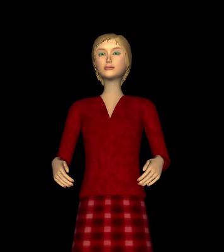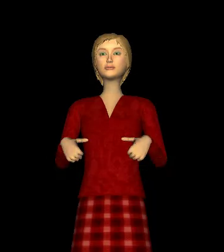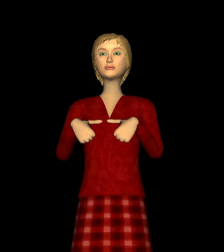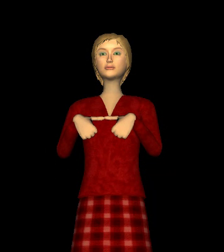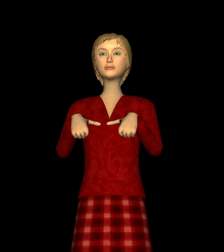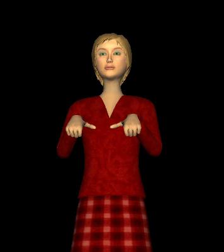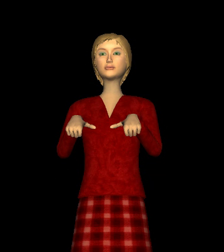يبقى